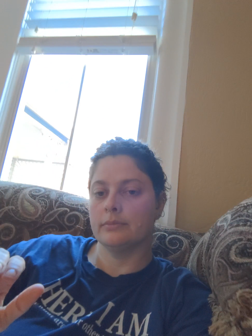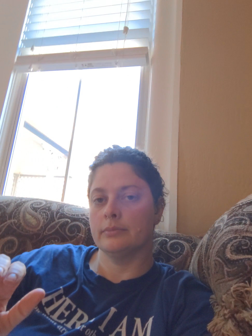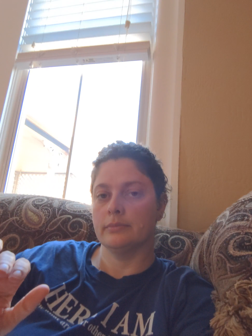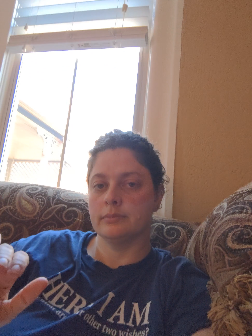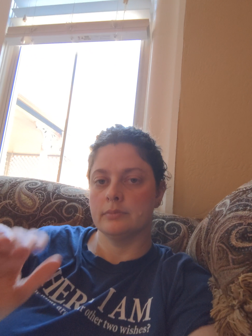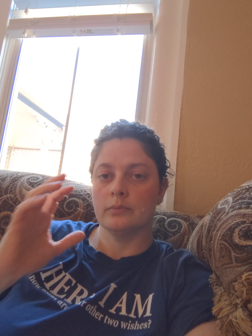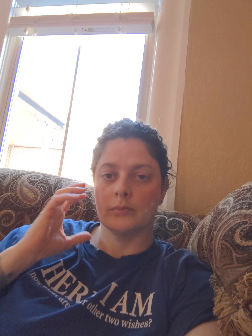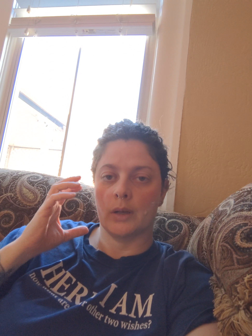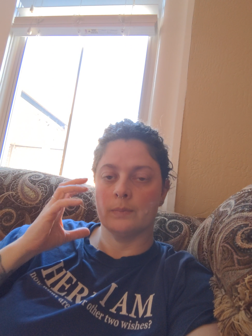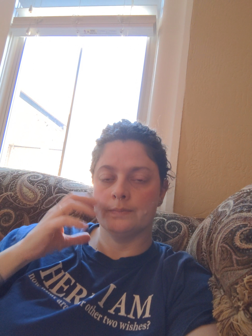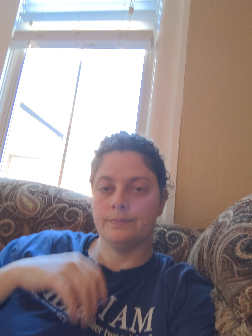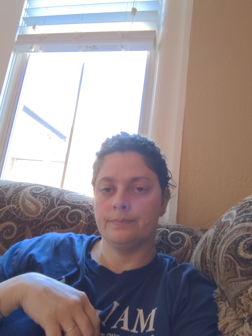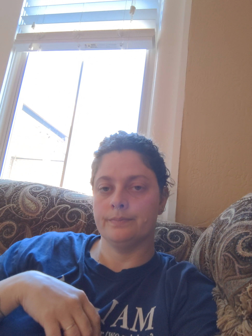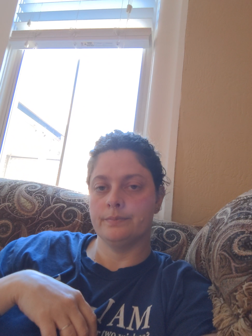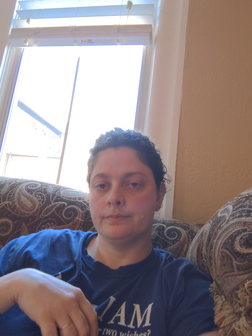radio